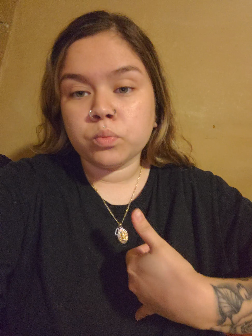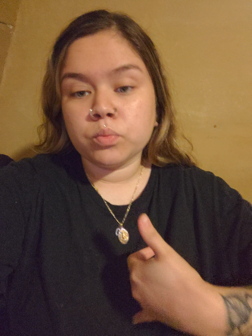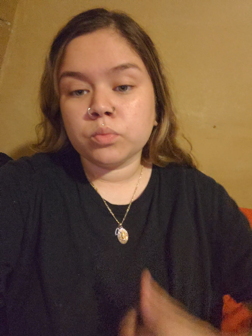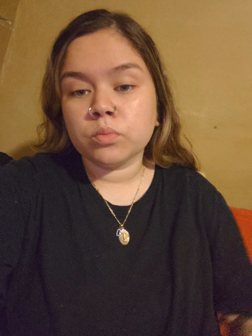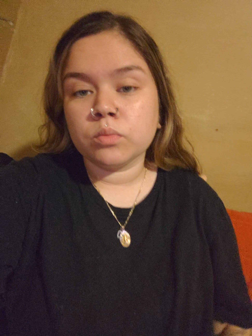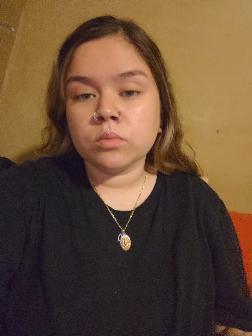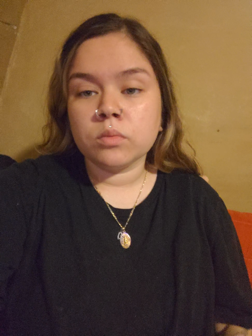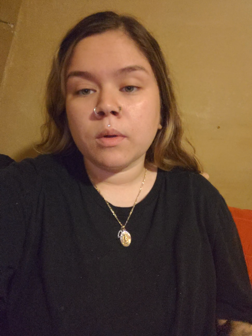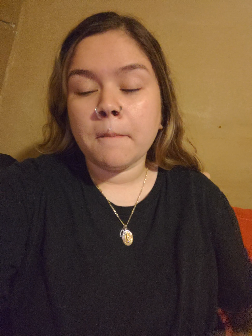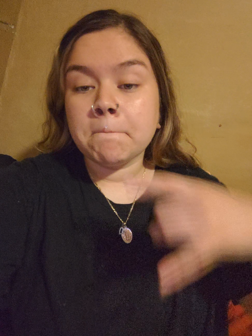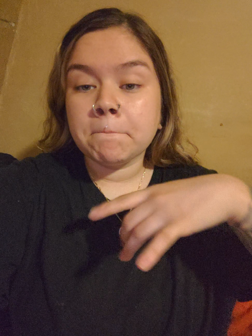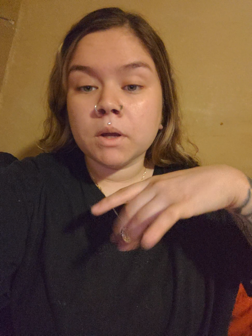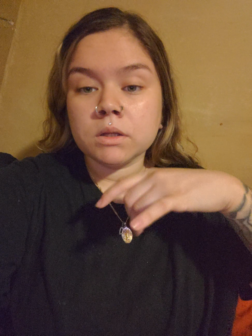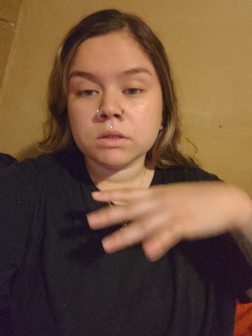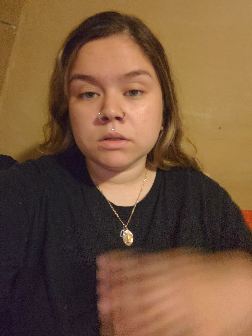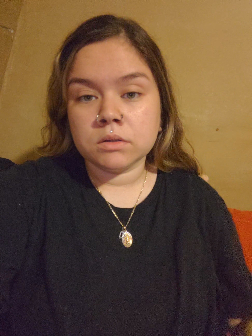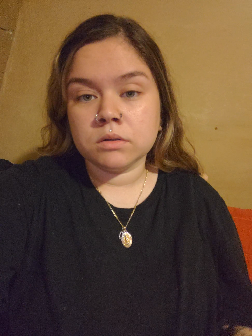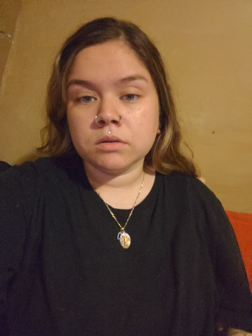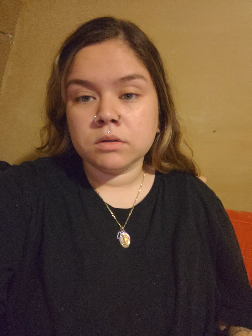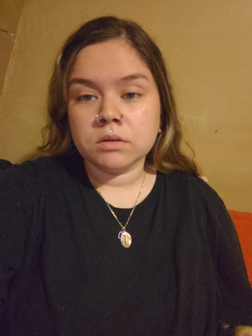pumpkin